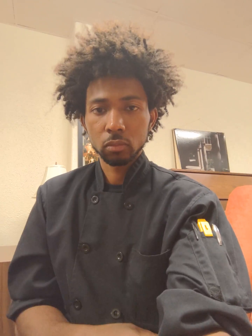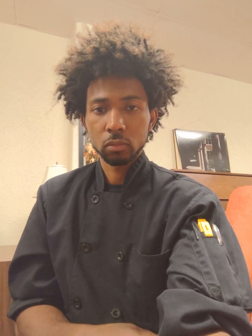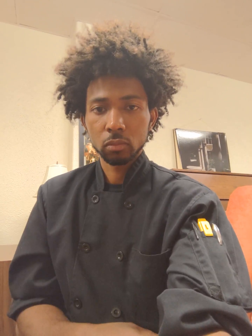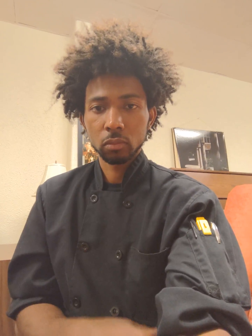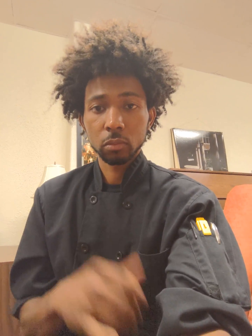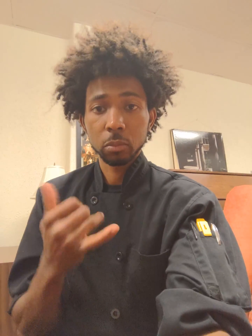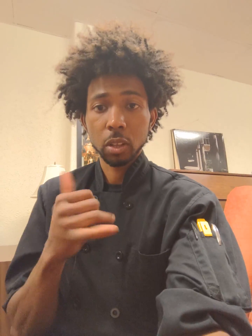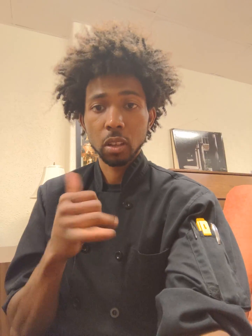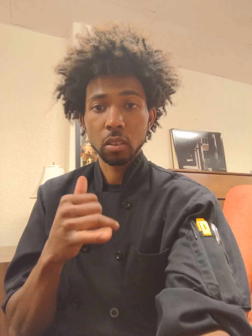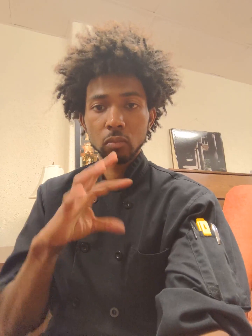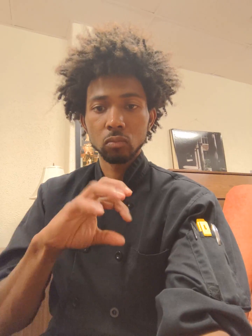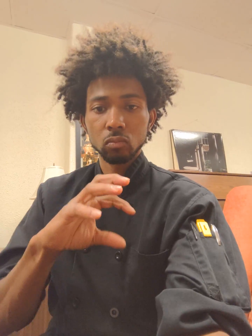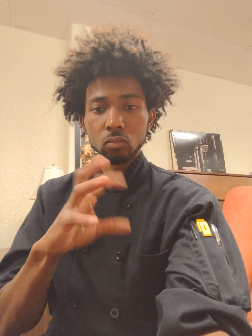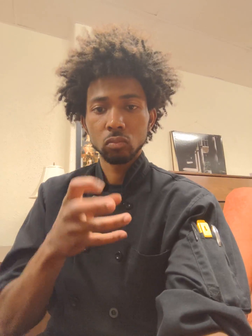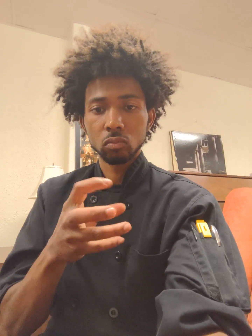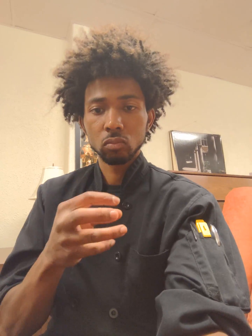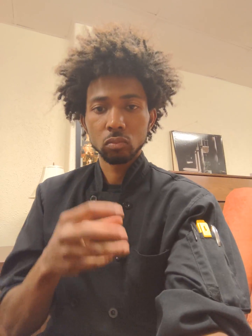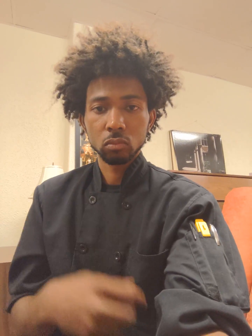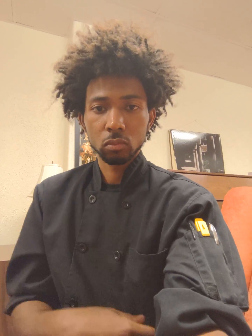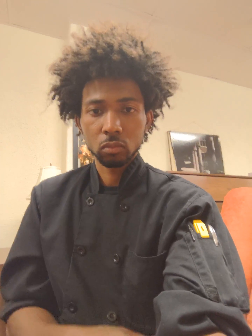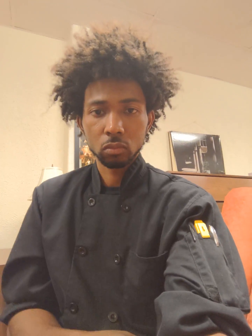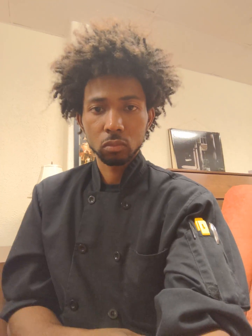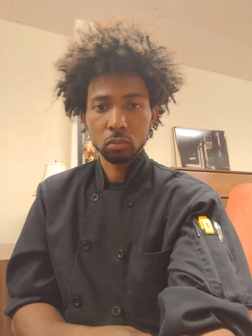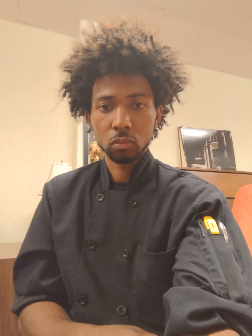play dough